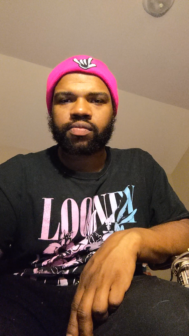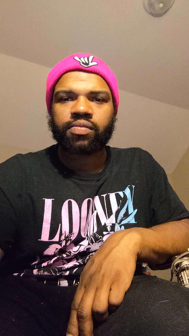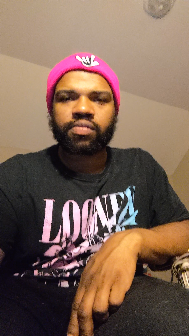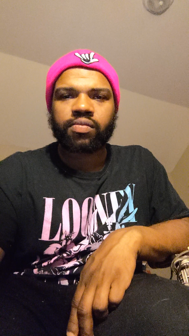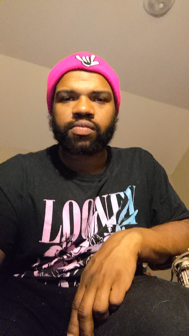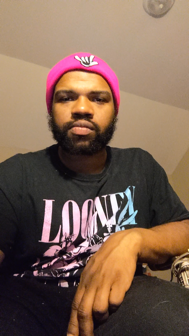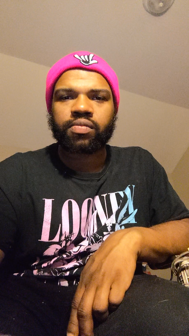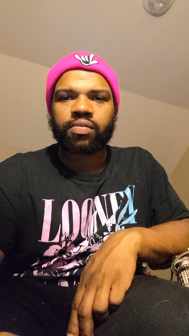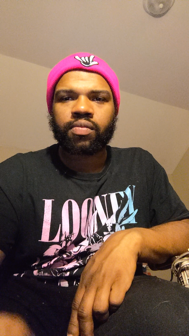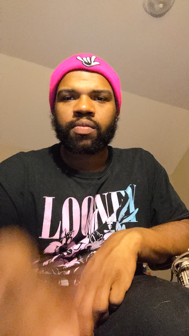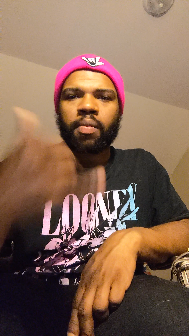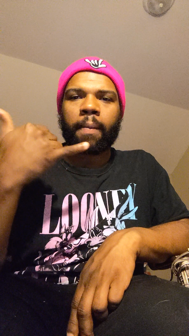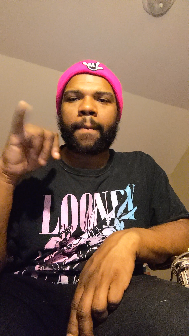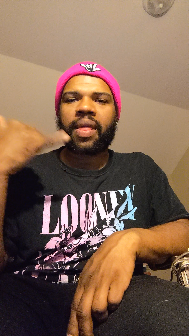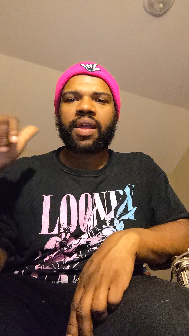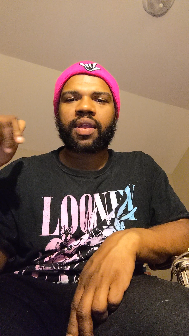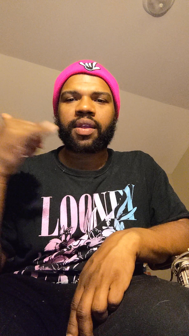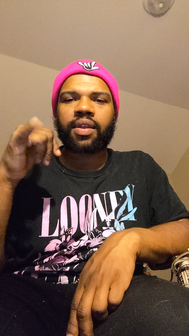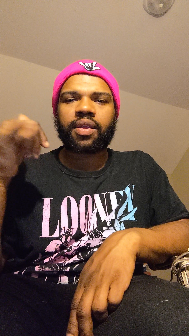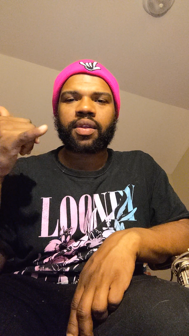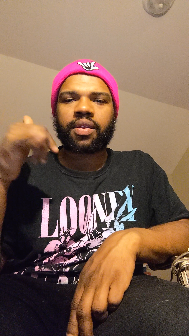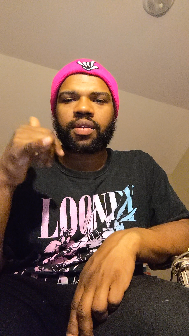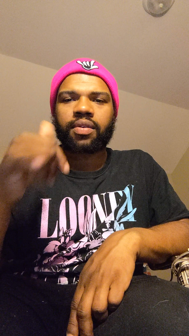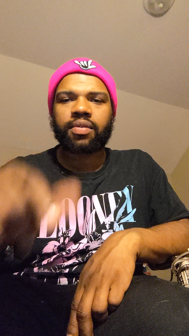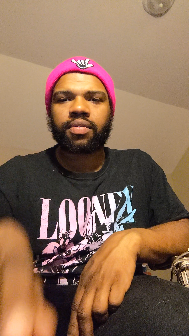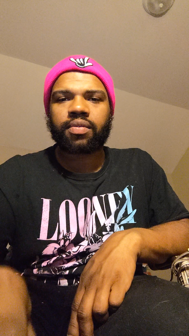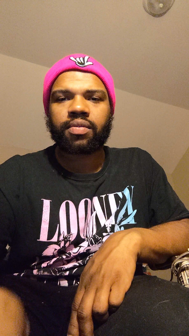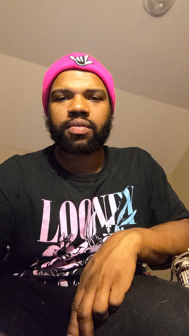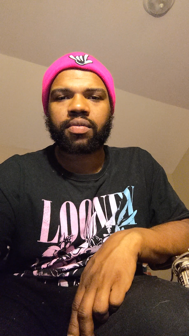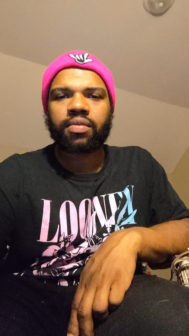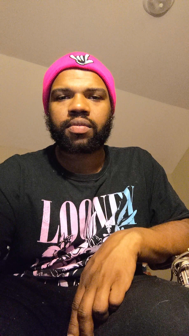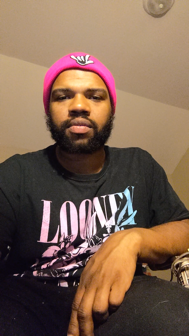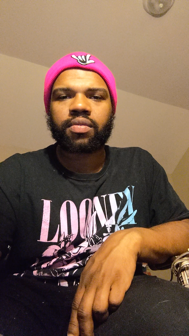play